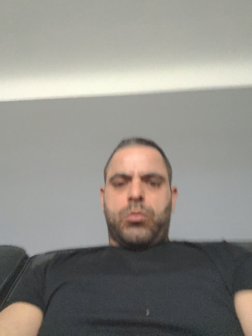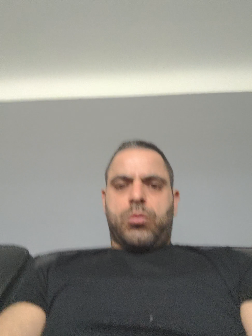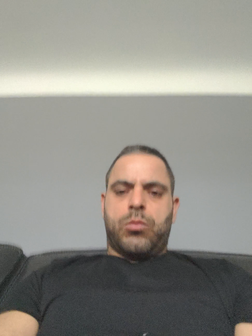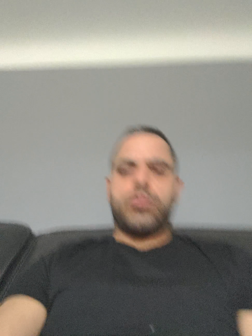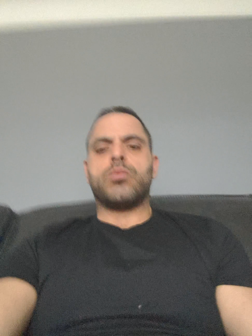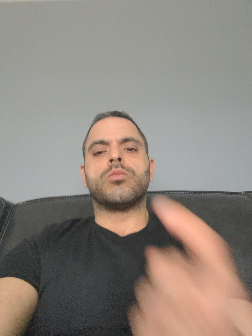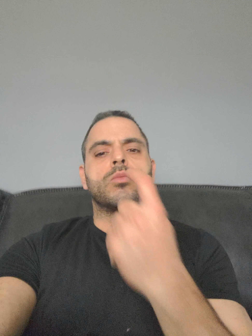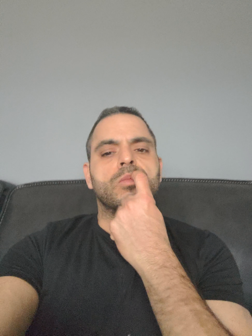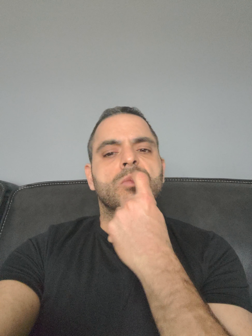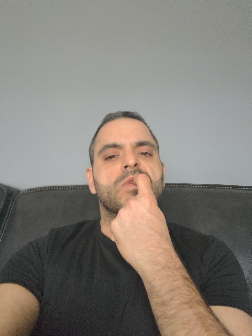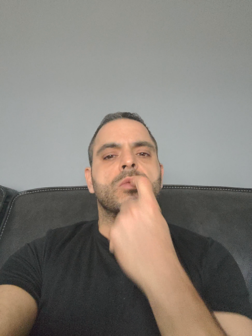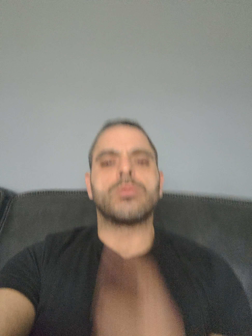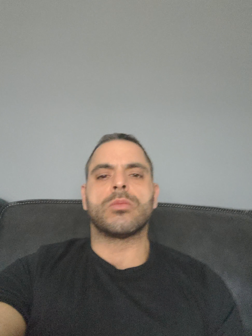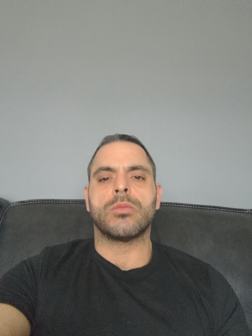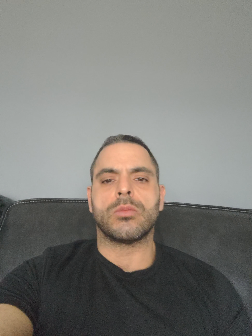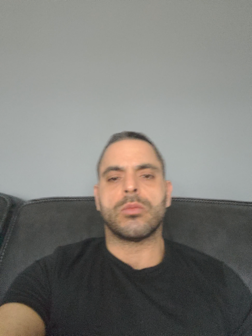tooth